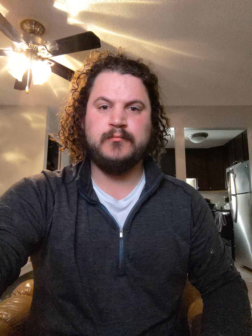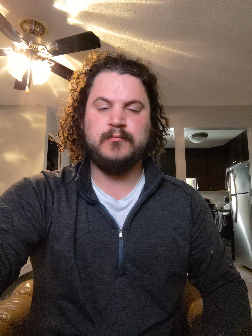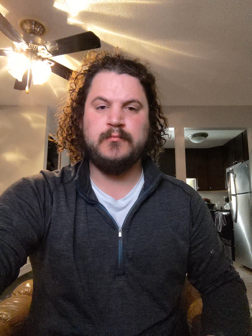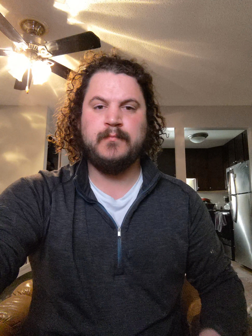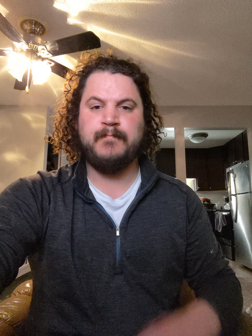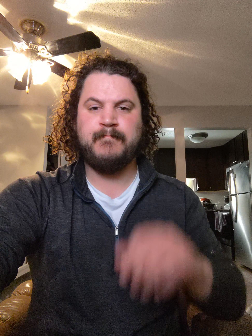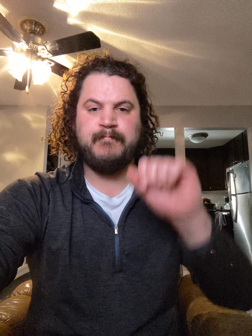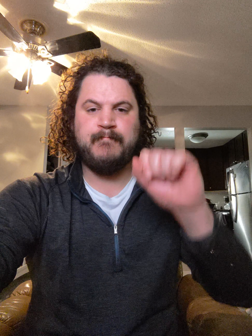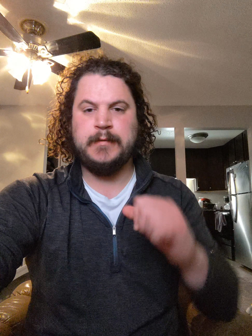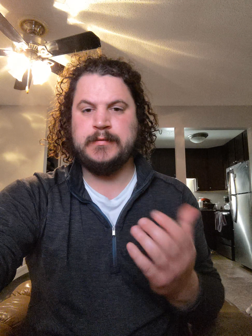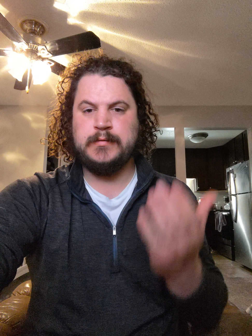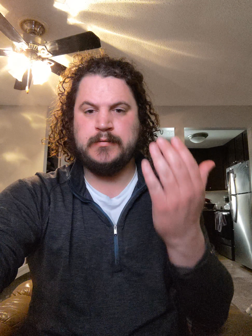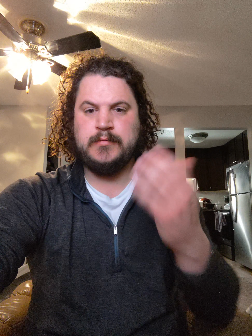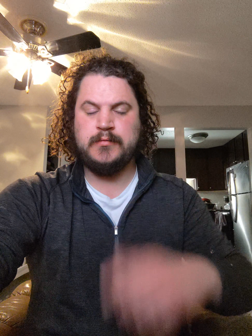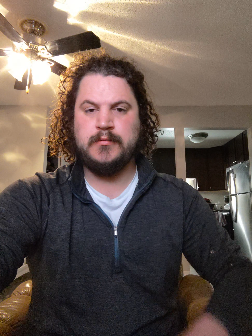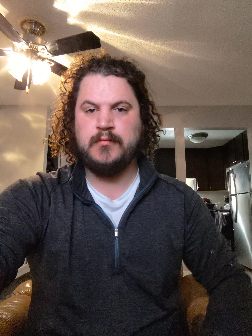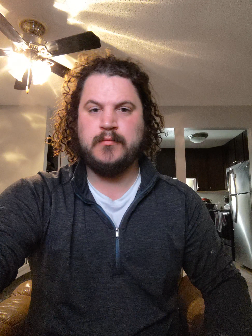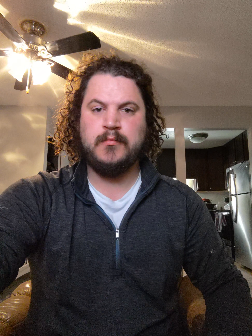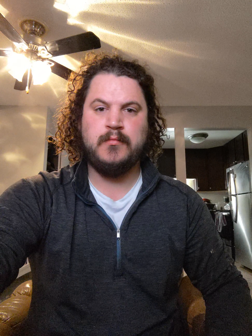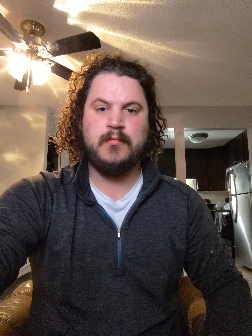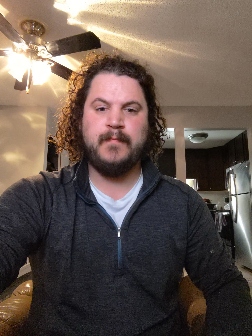mitten